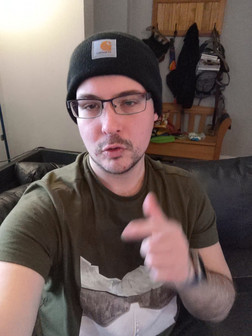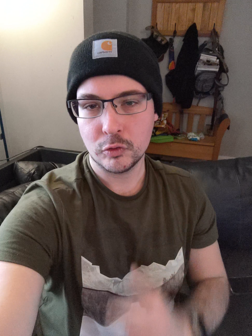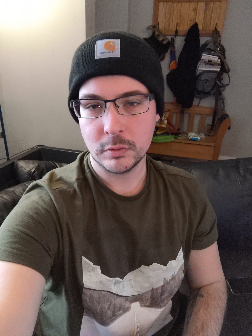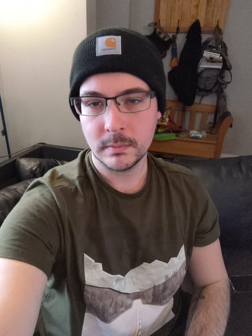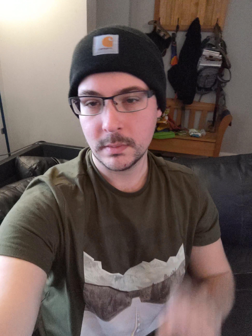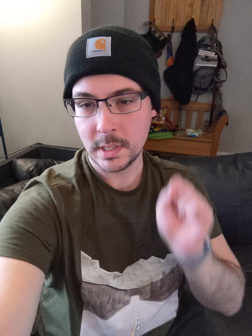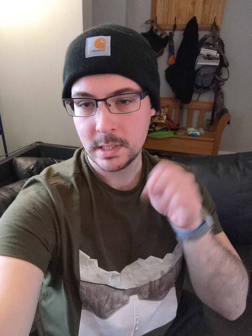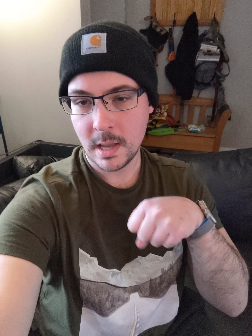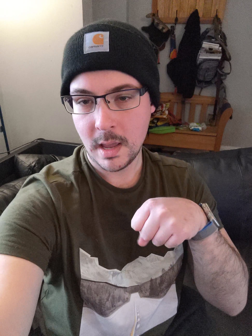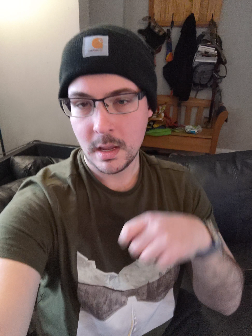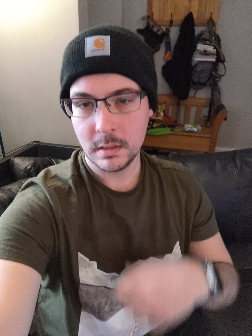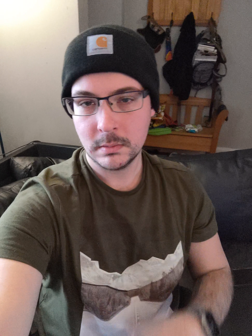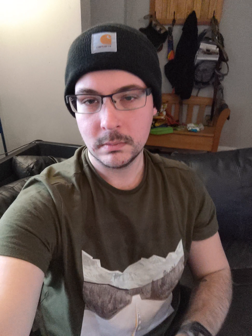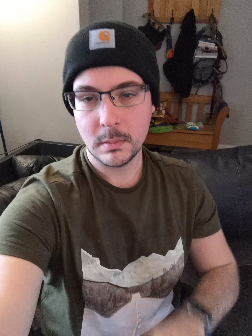can